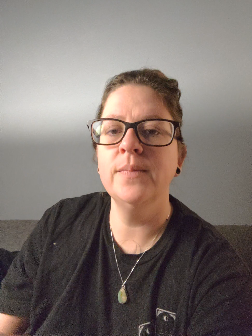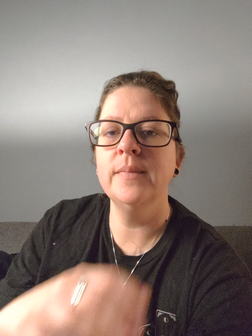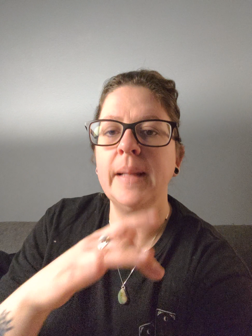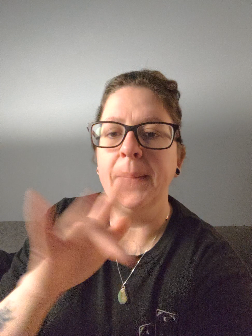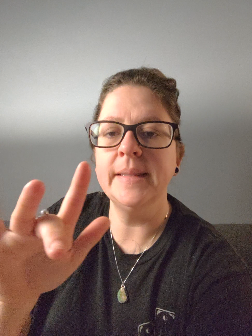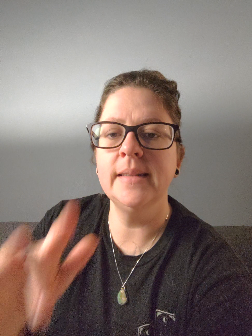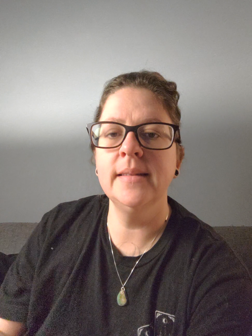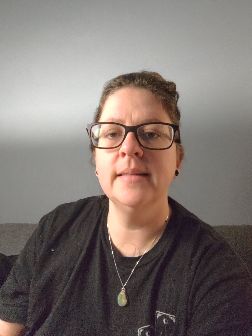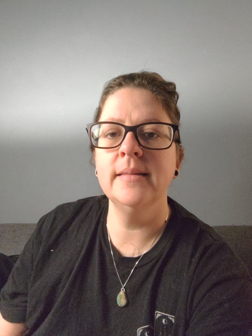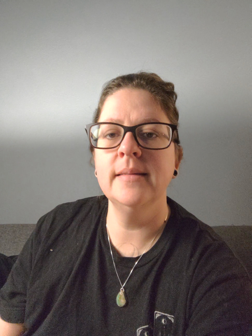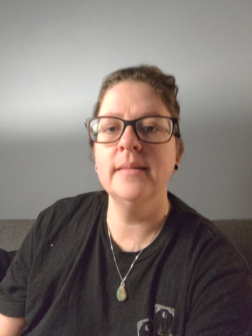empty